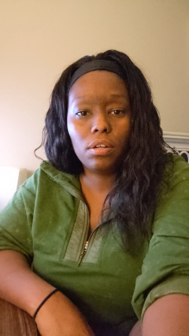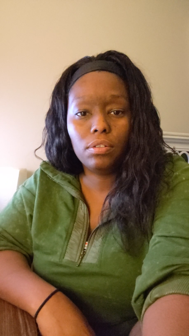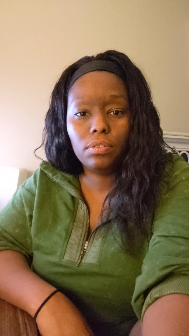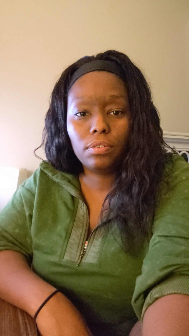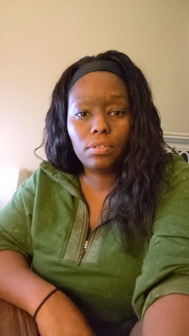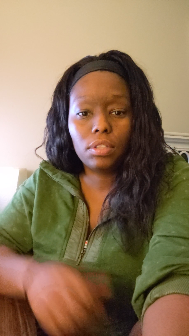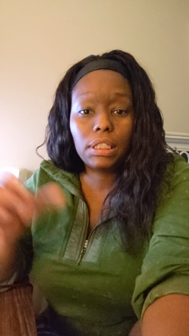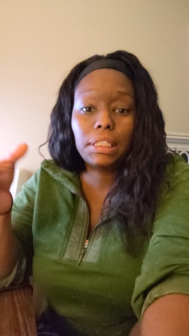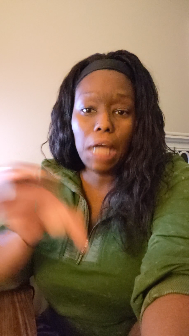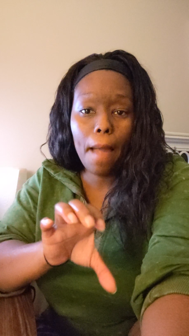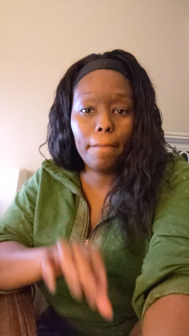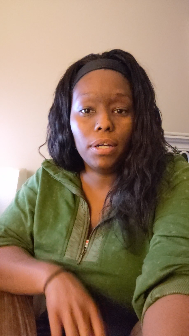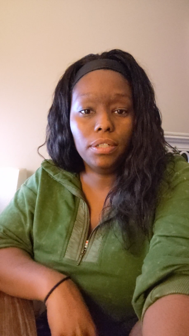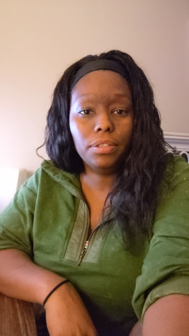dump